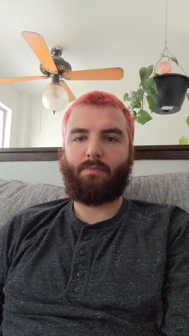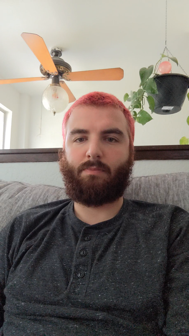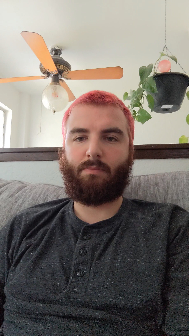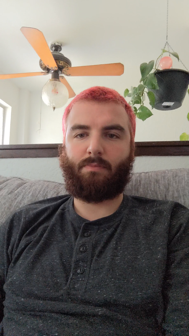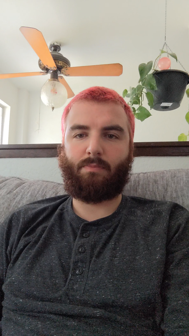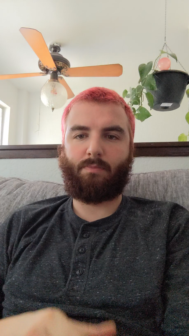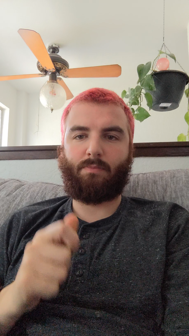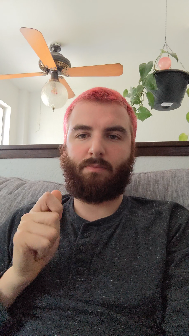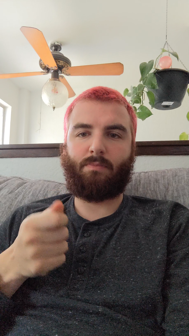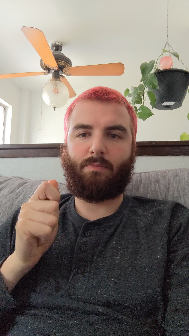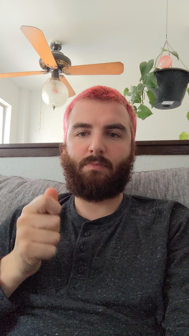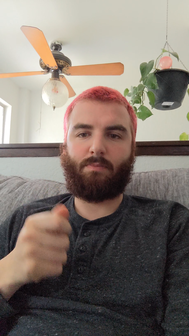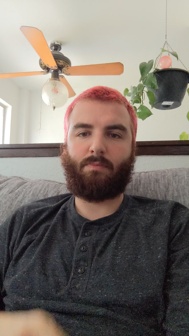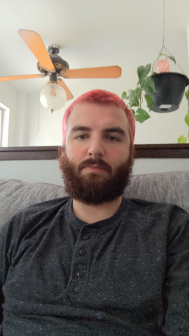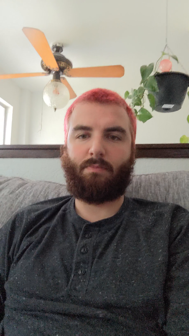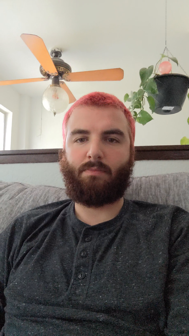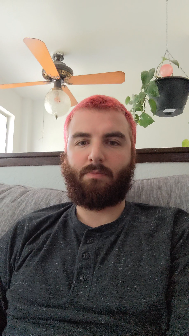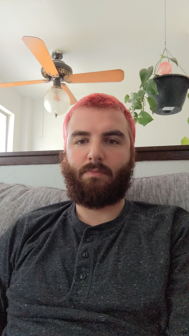cart